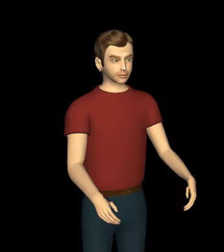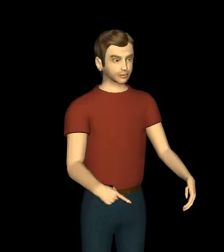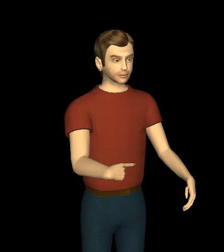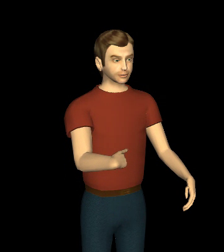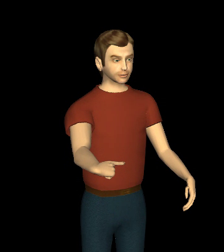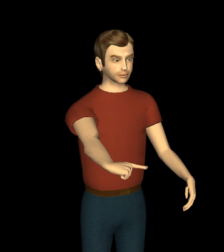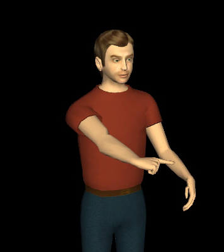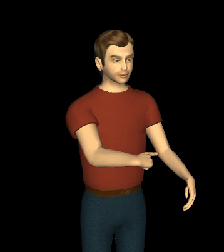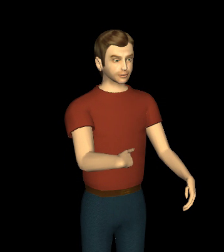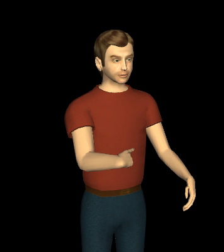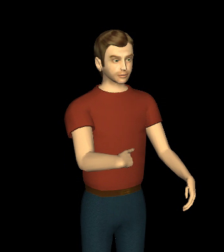نحن